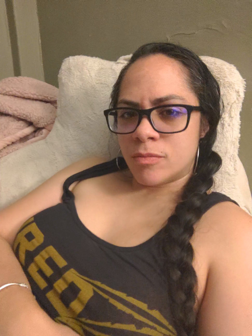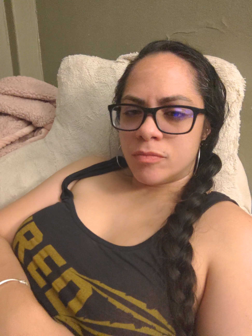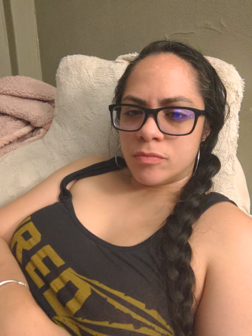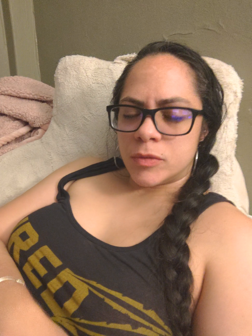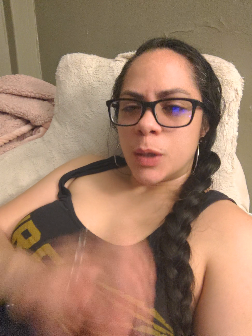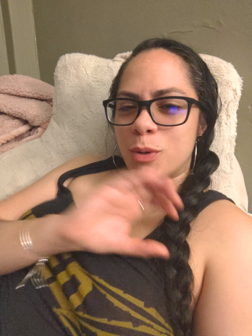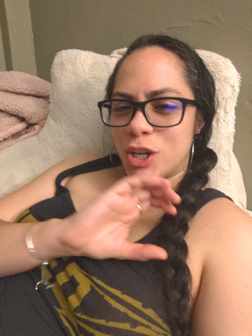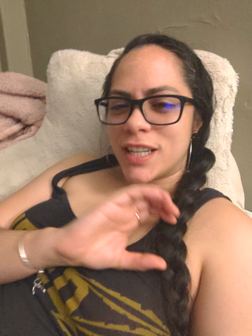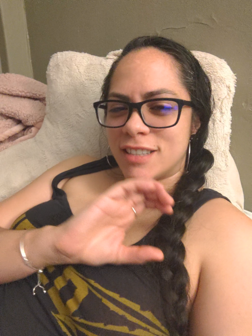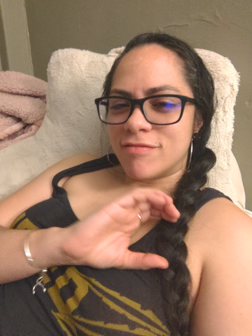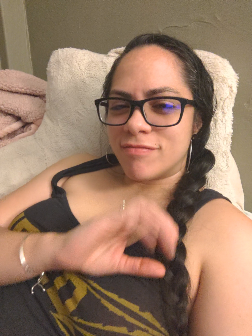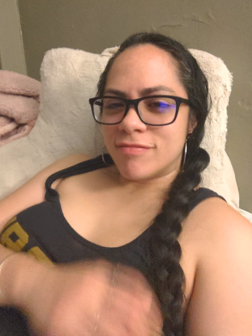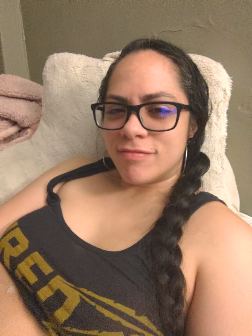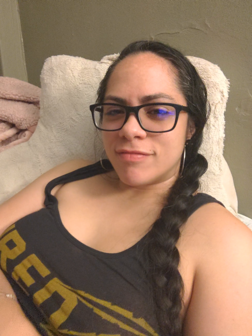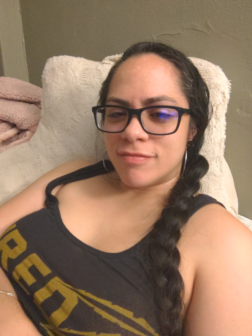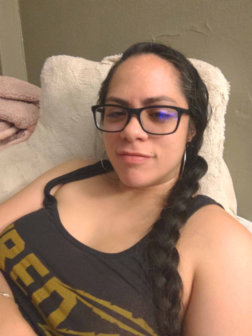police